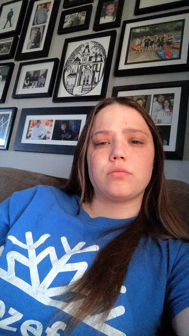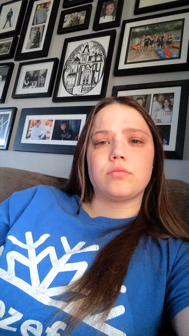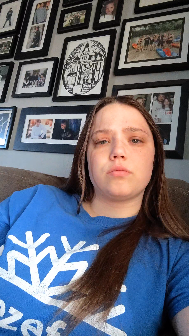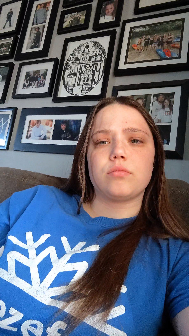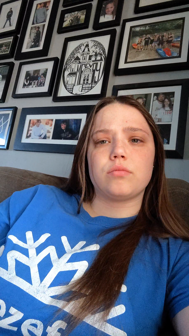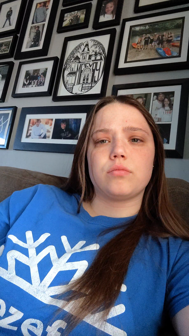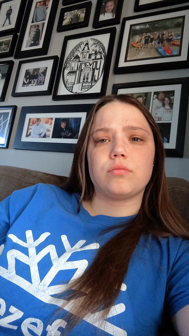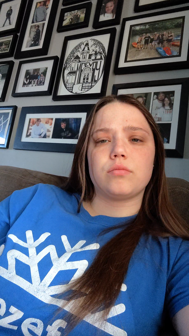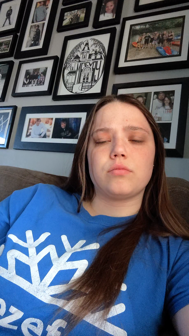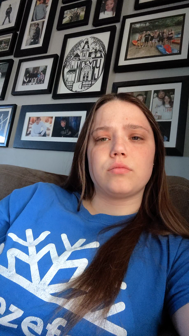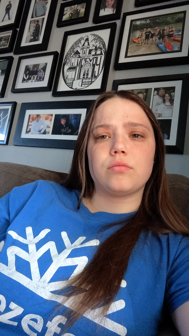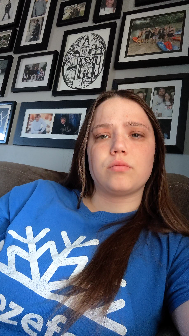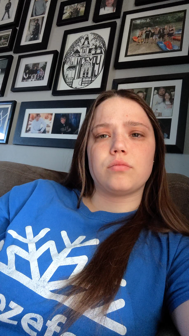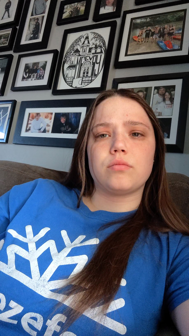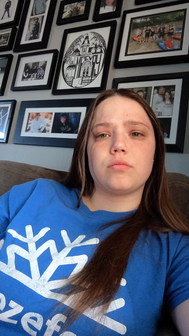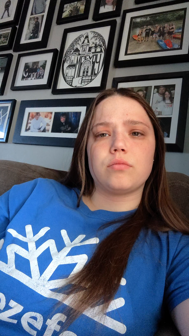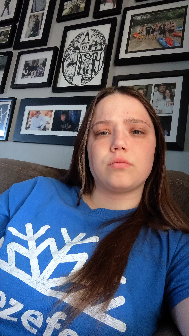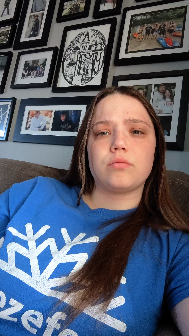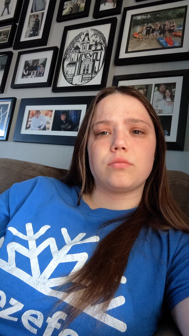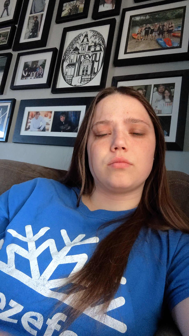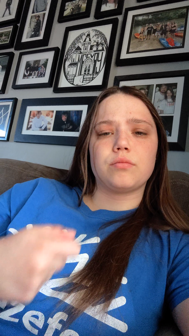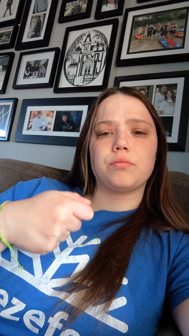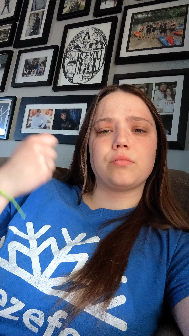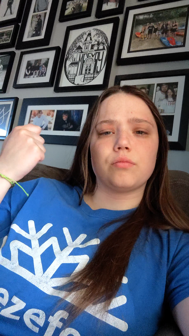pull